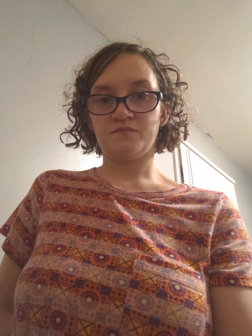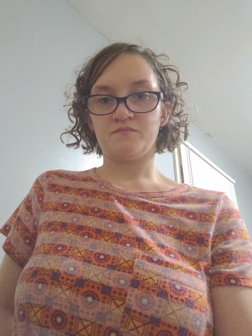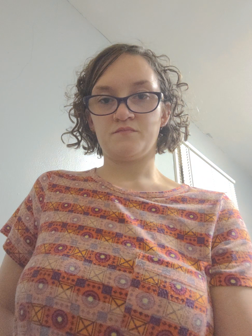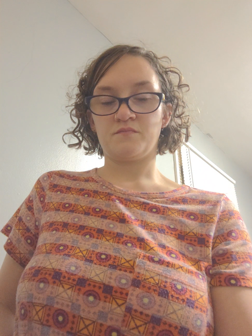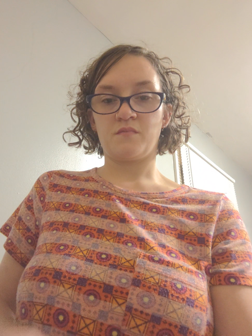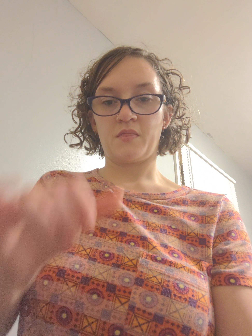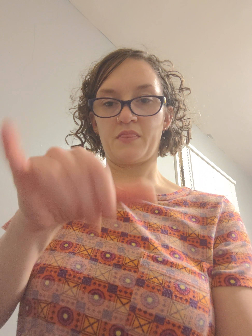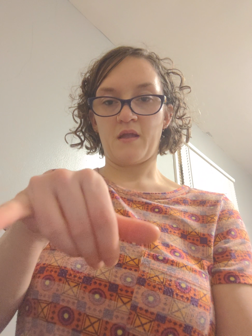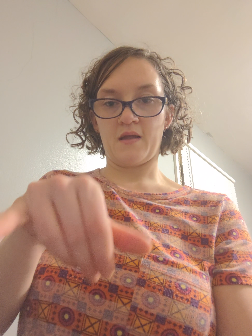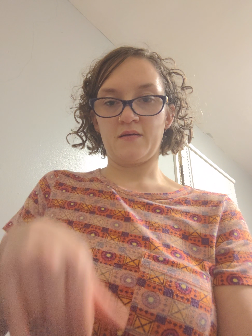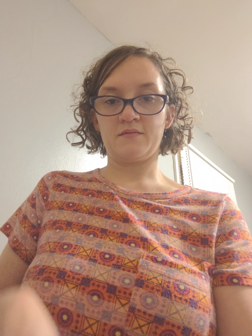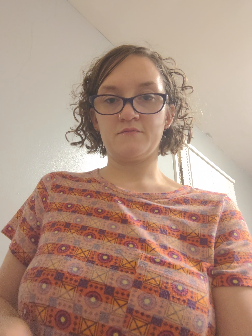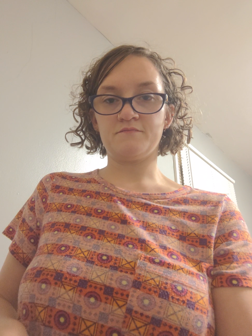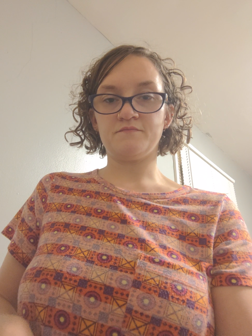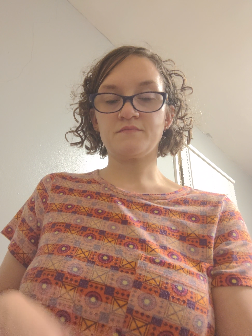that